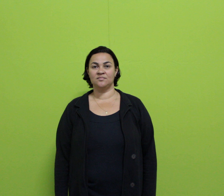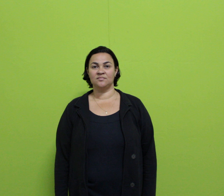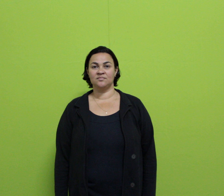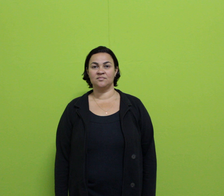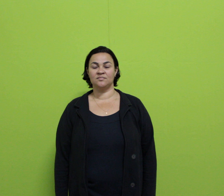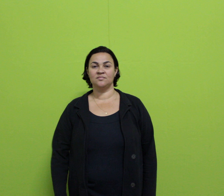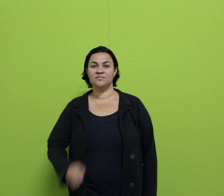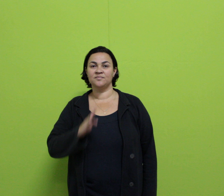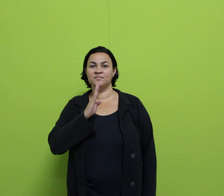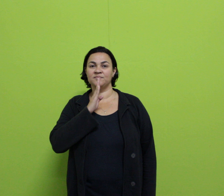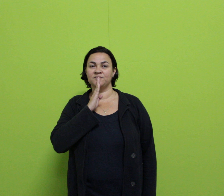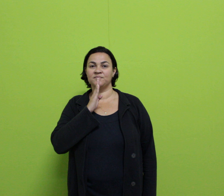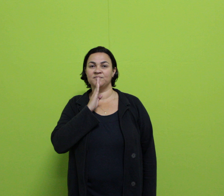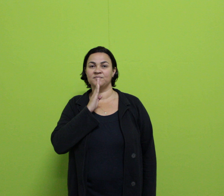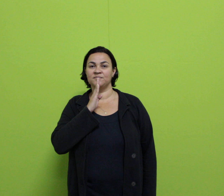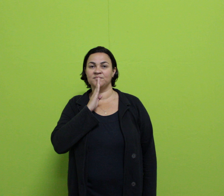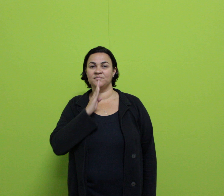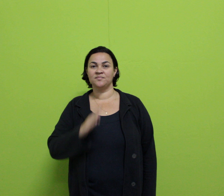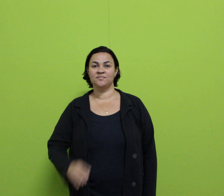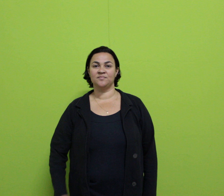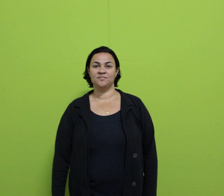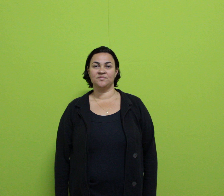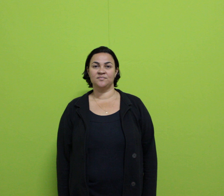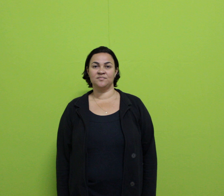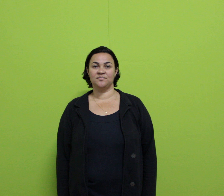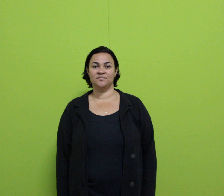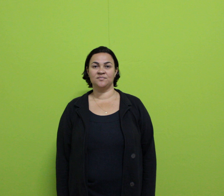conhecer